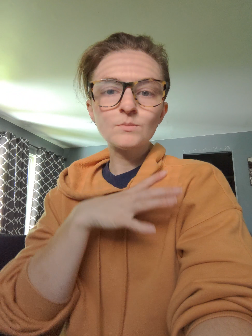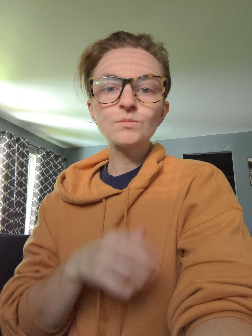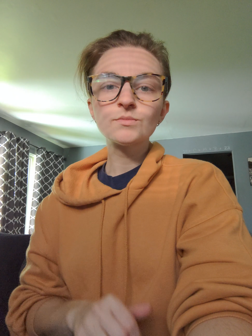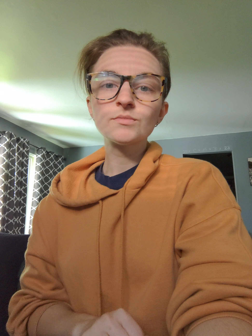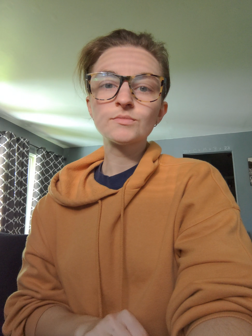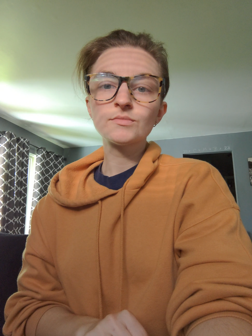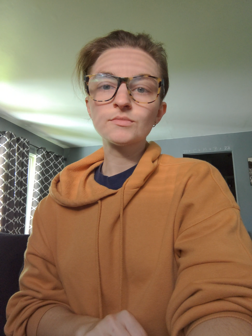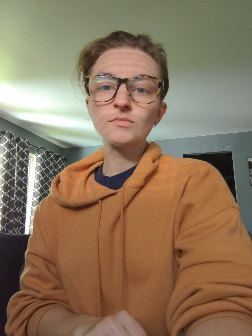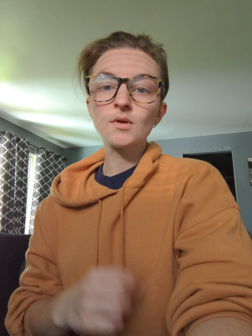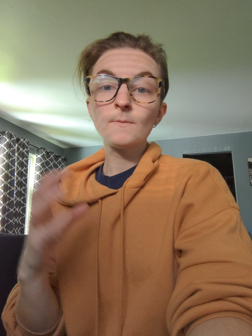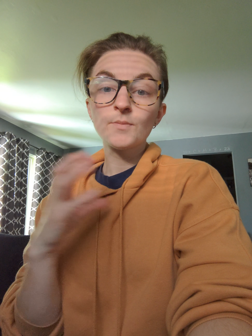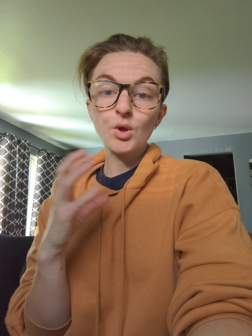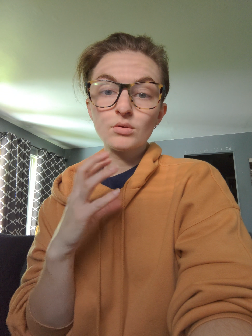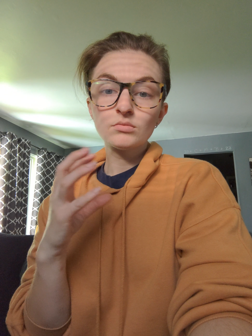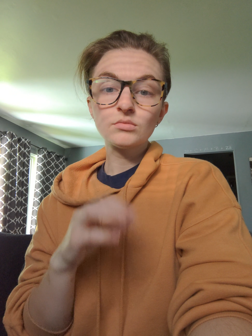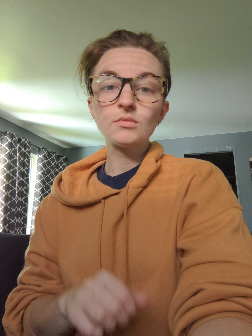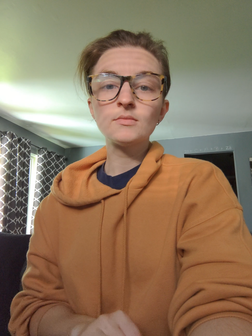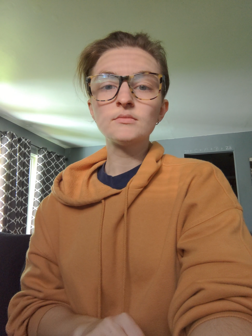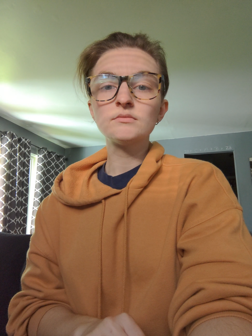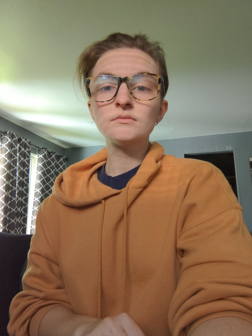ball